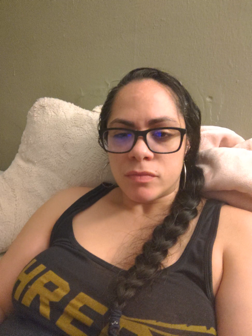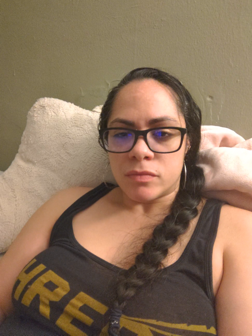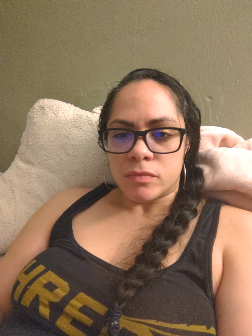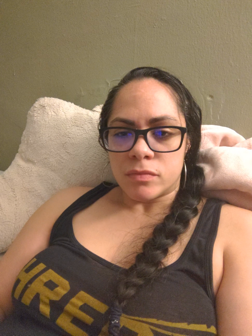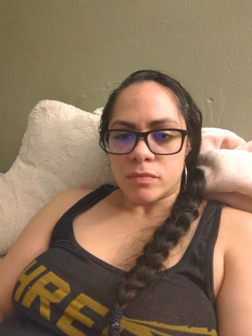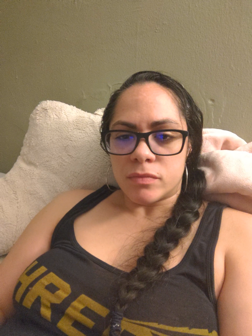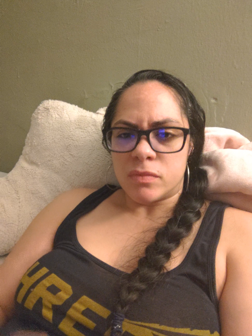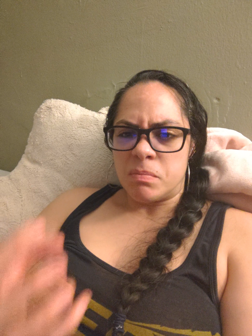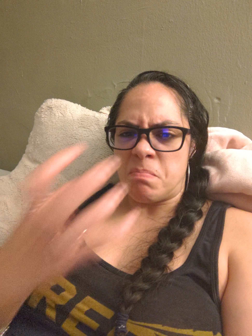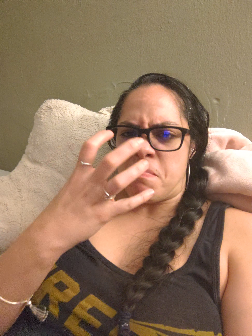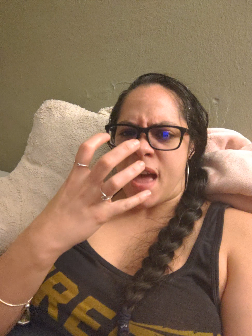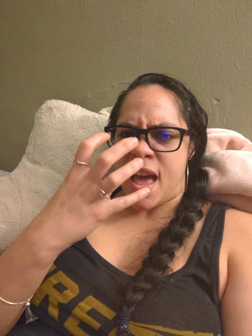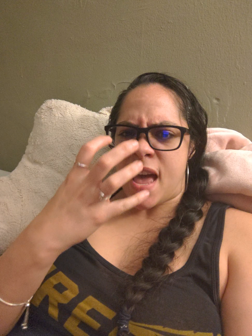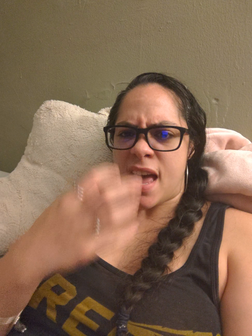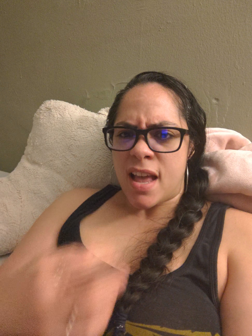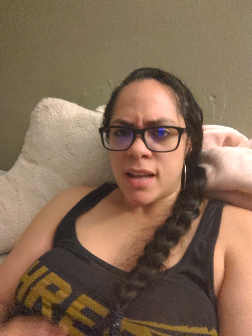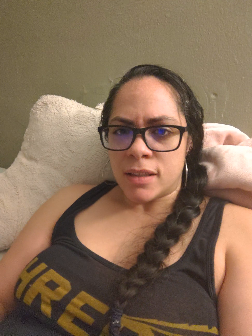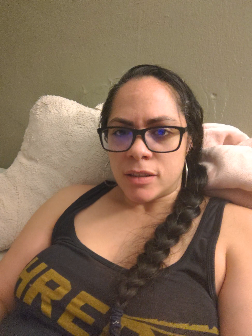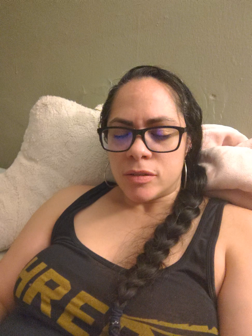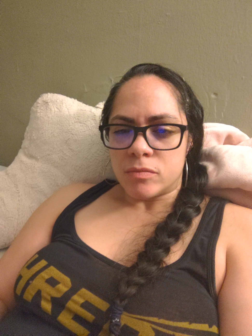mad